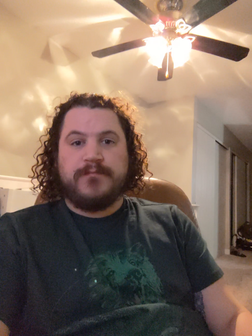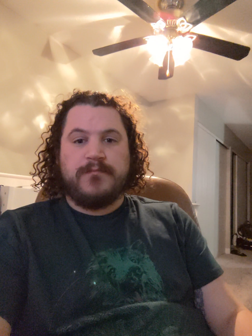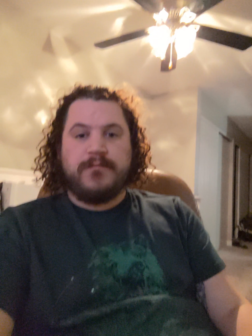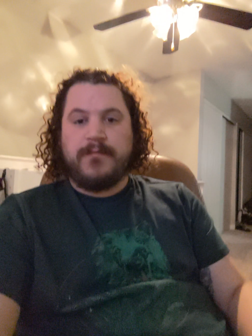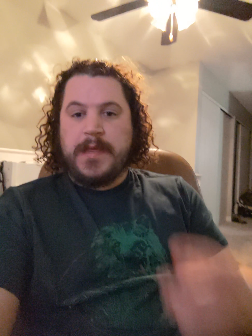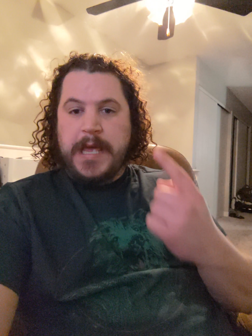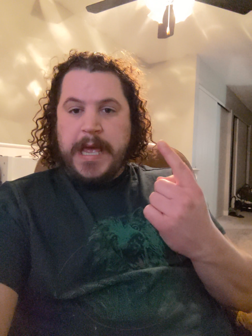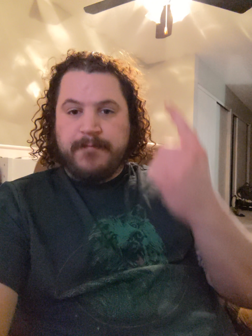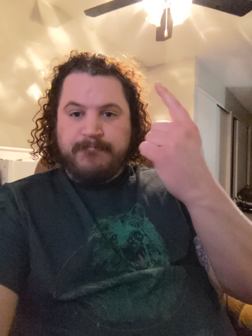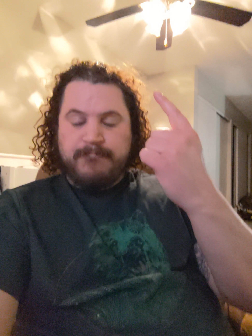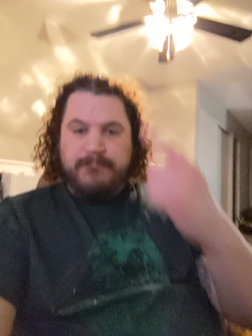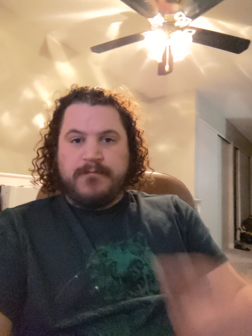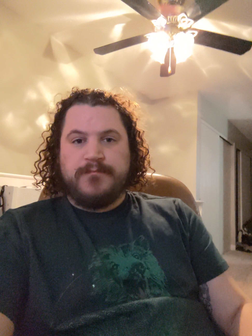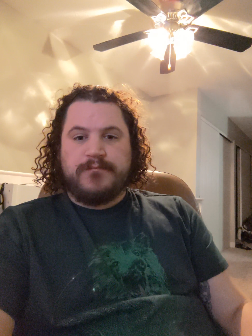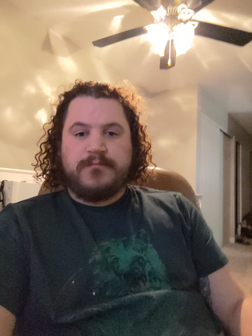up